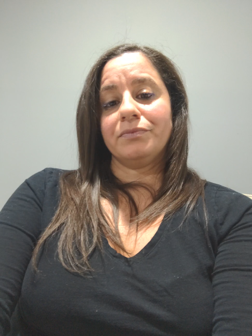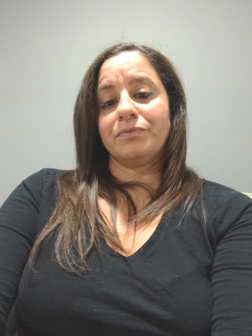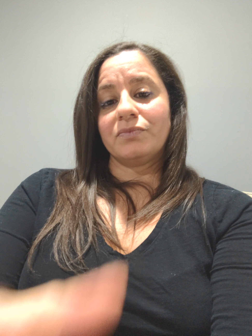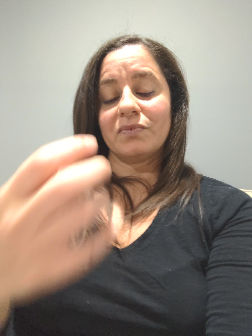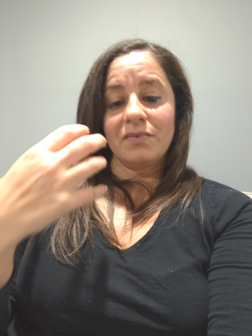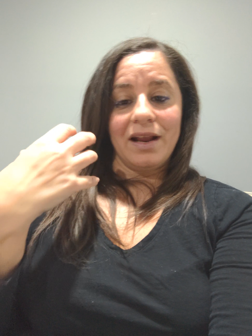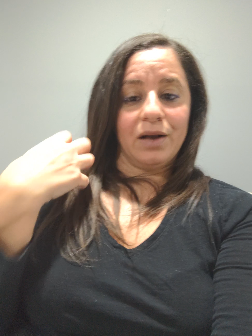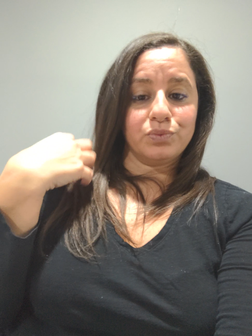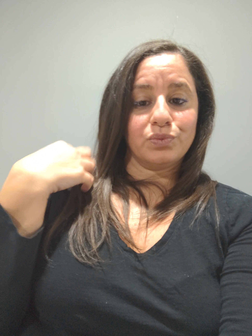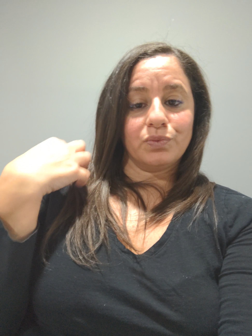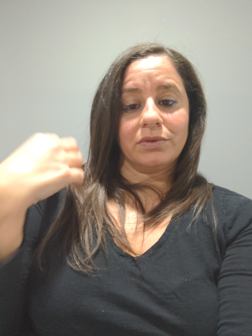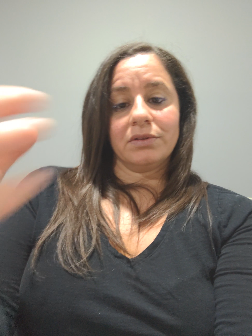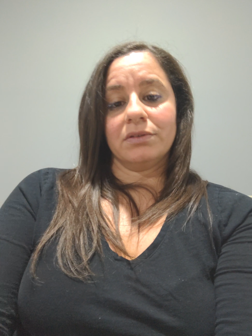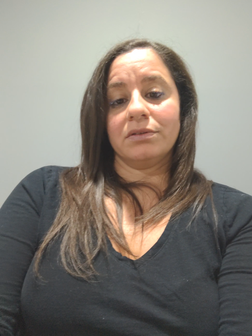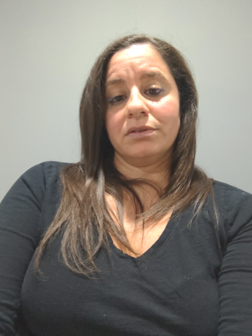outside